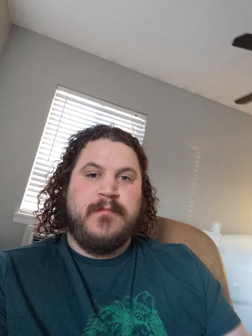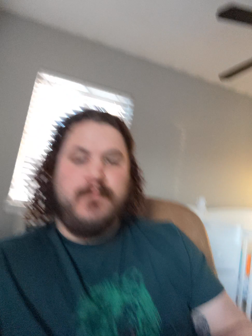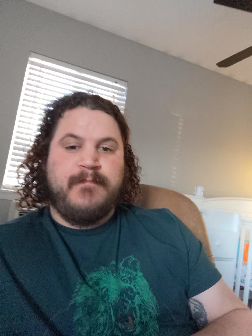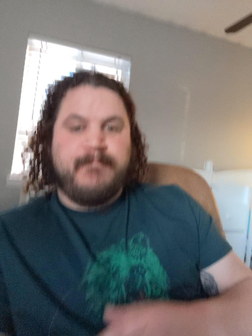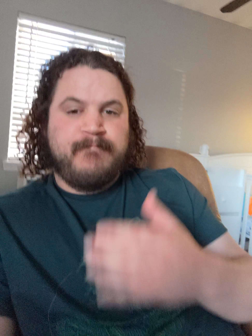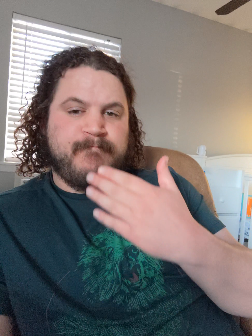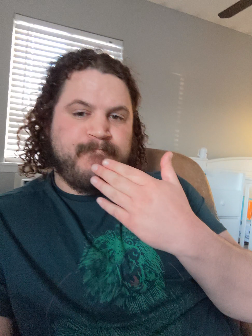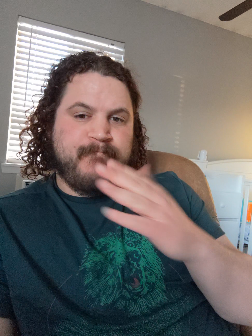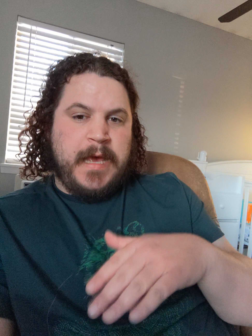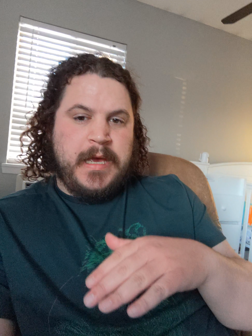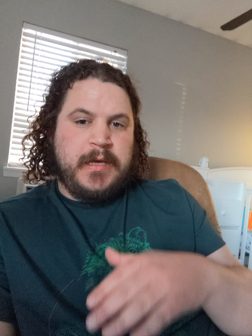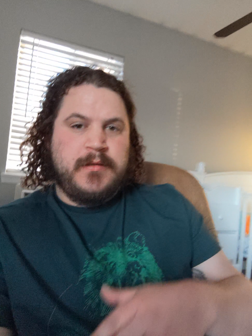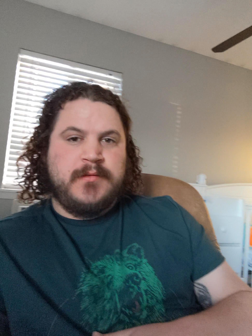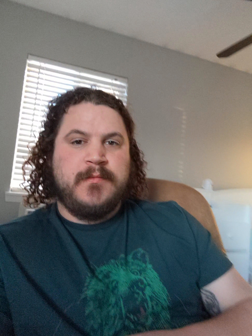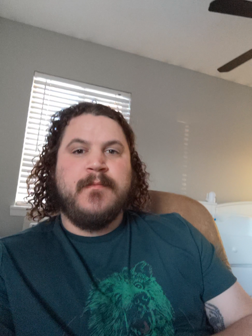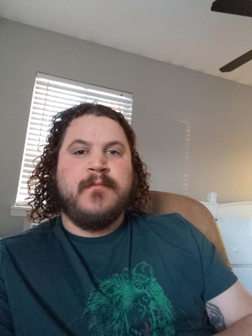bad